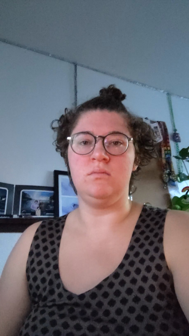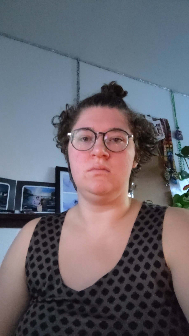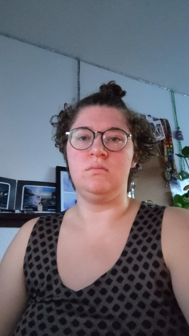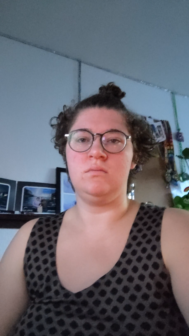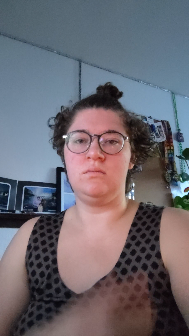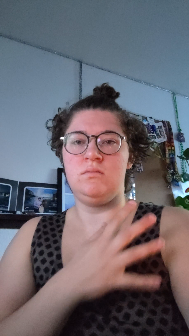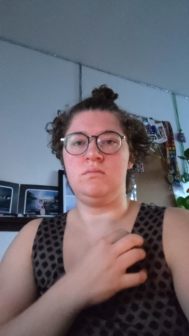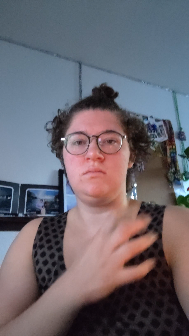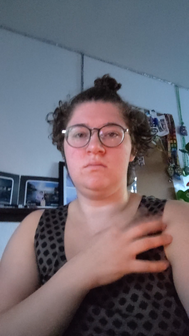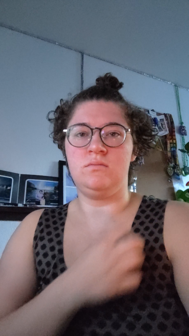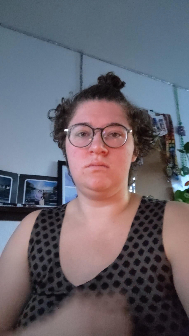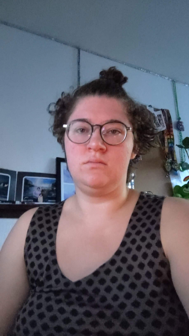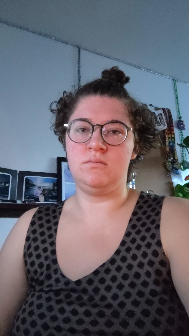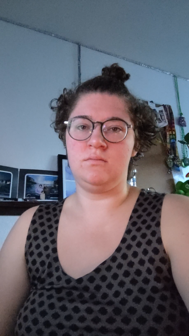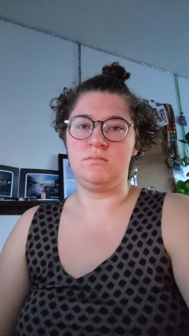bear